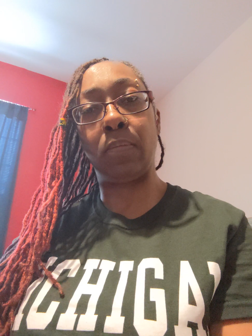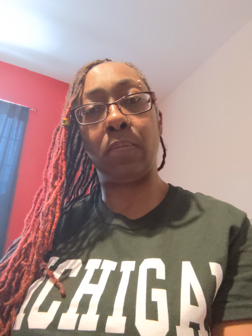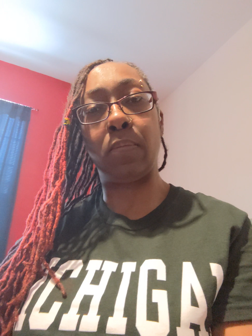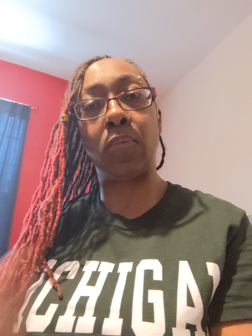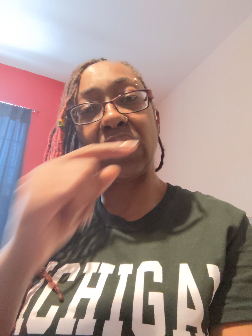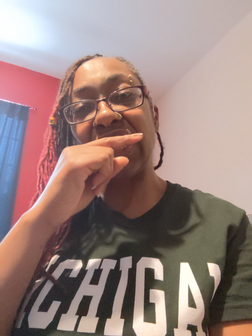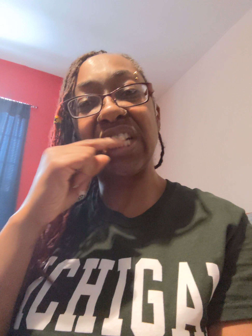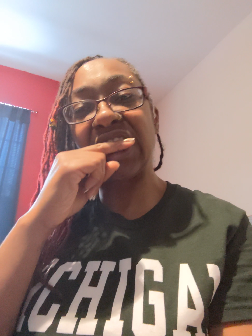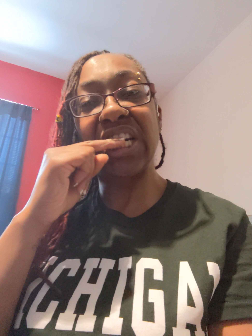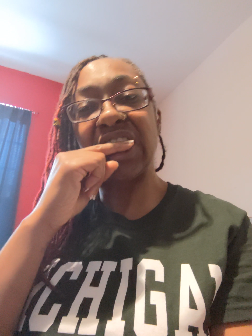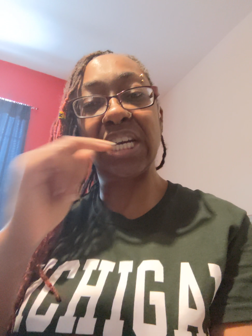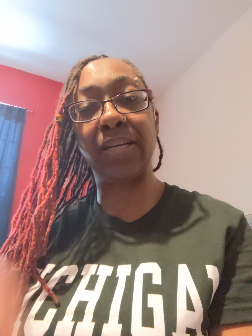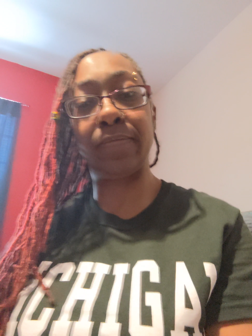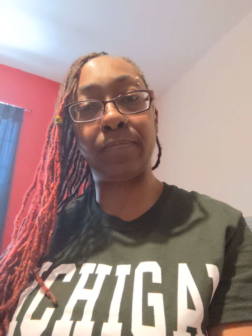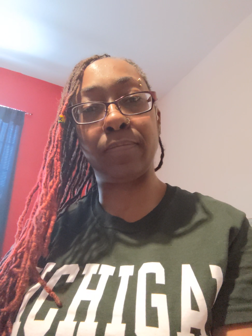toothbrush